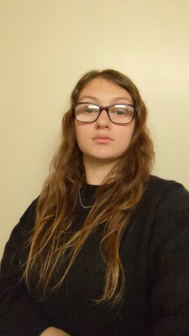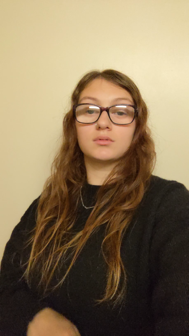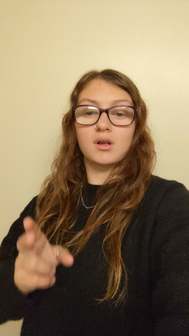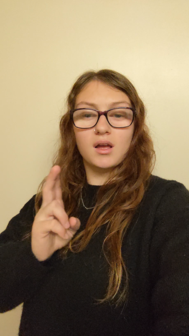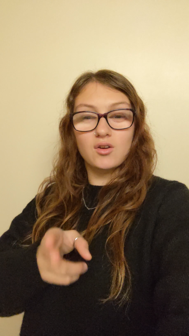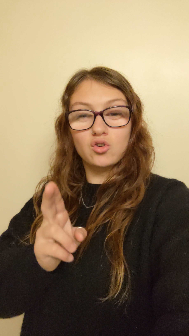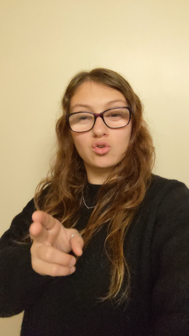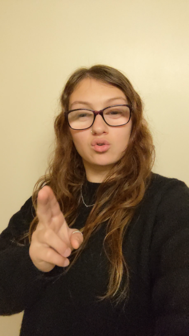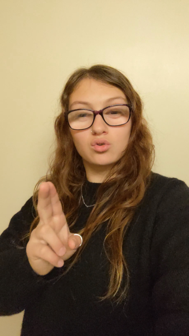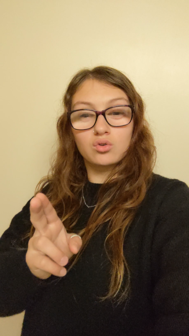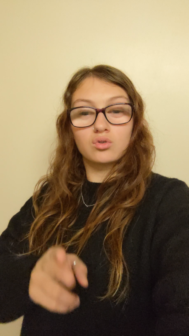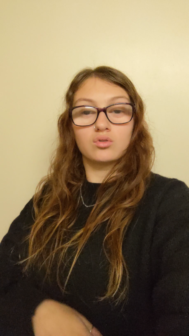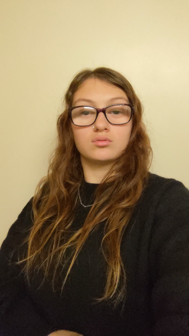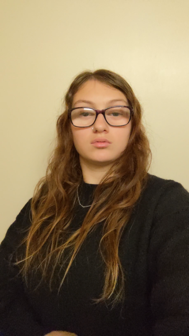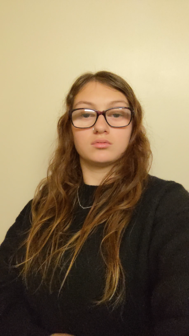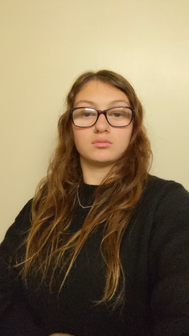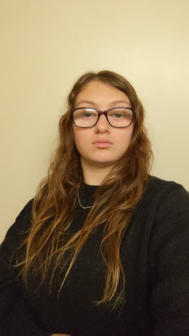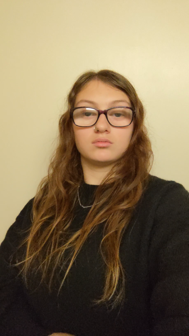hurry